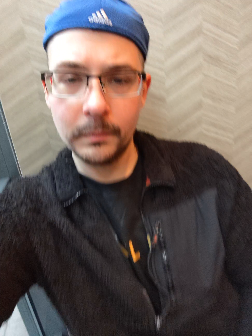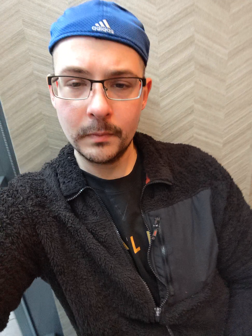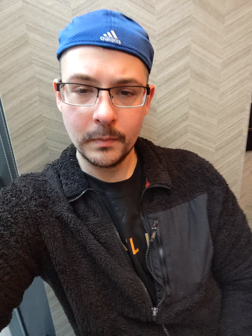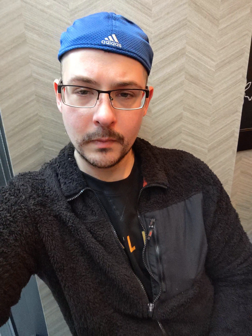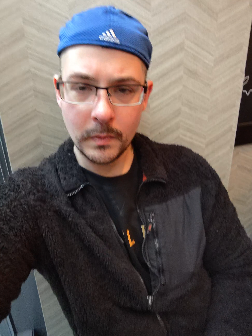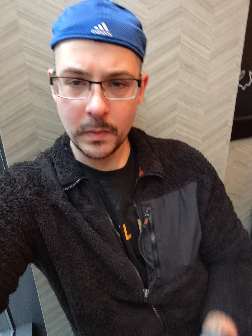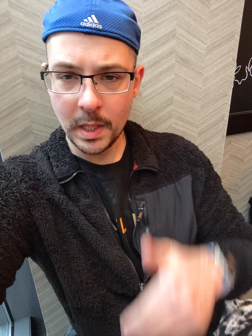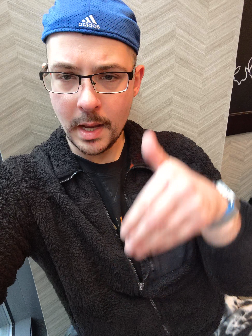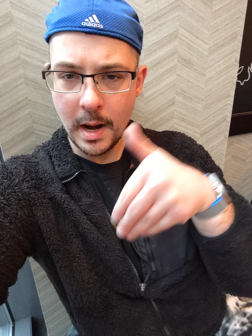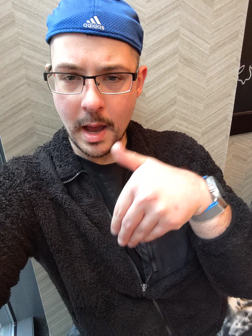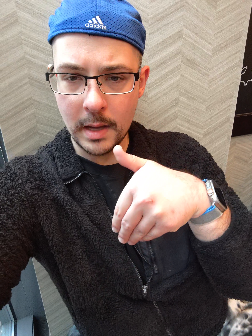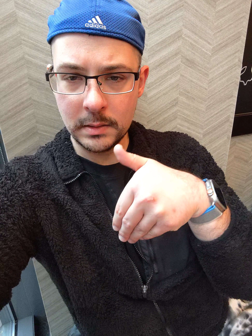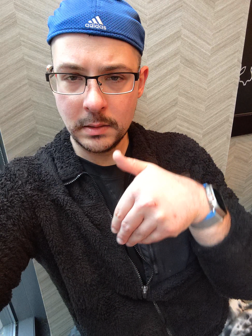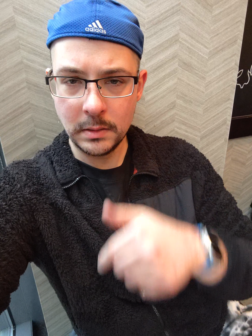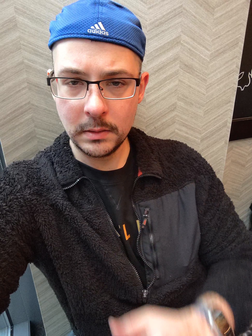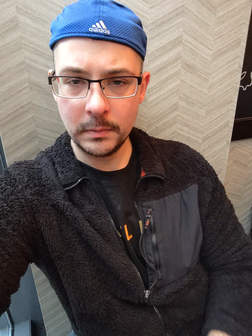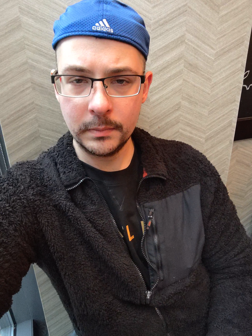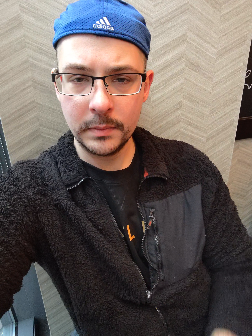night